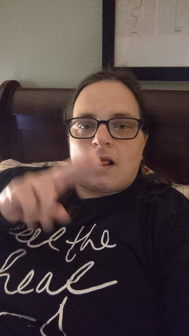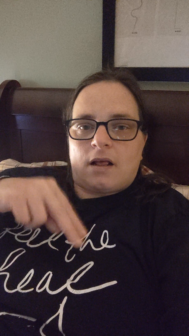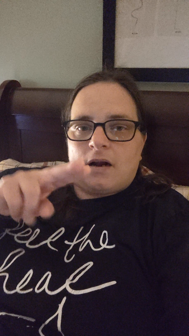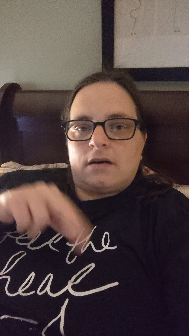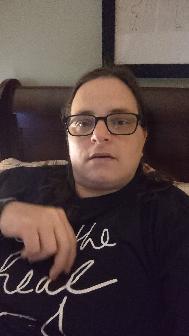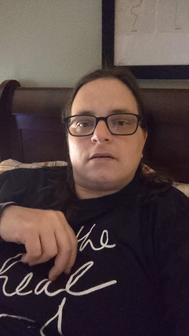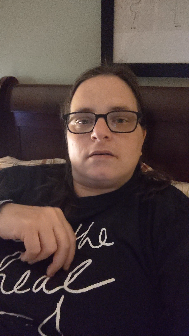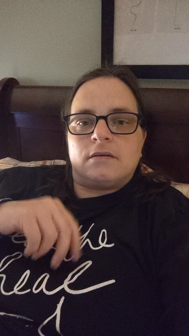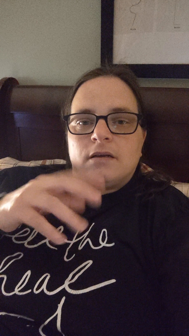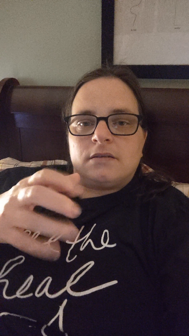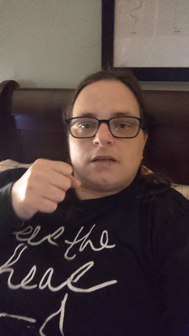get